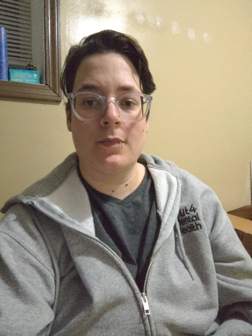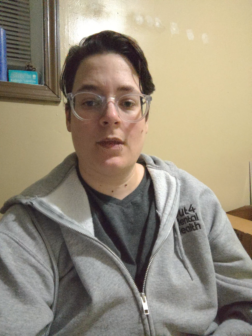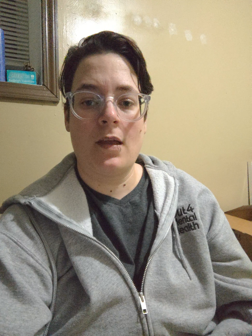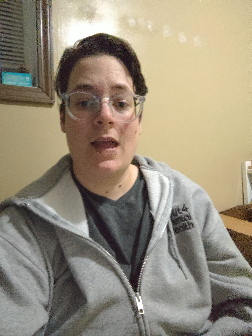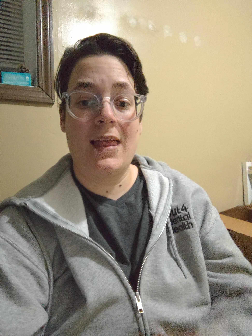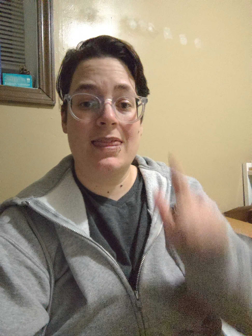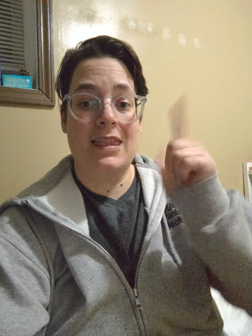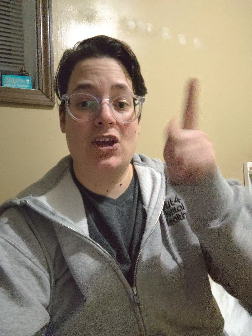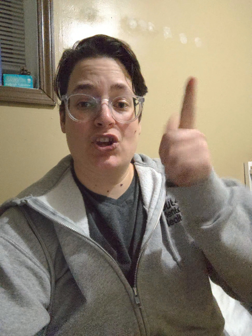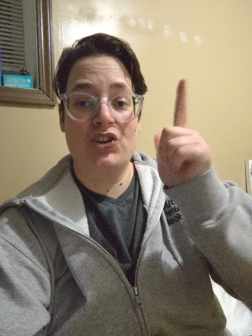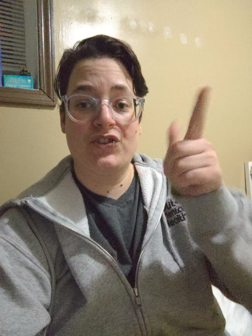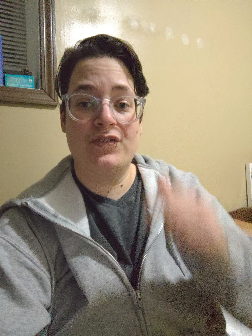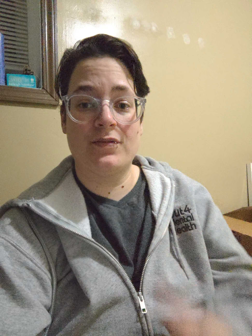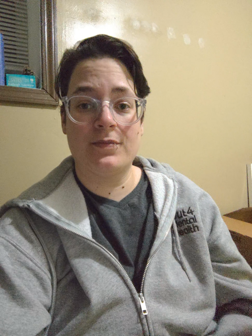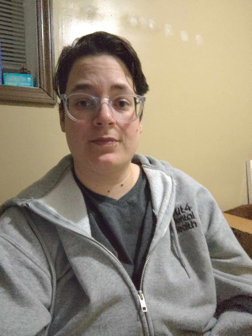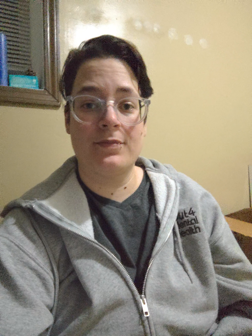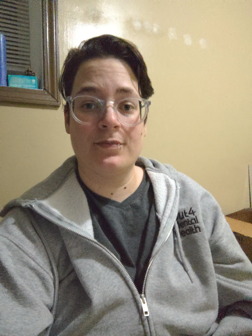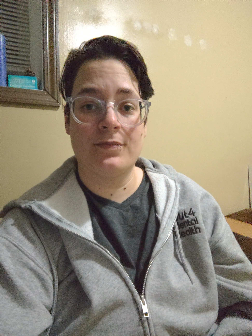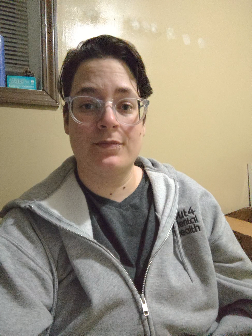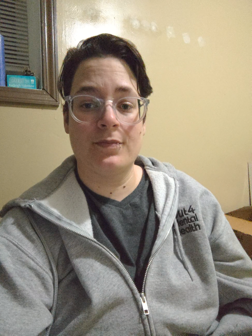later